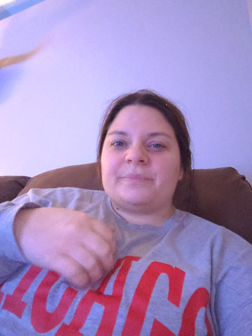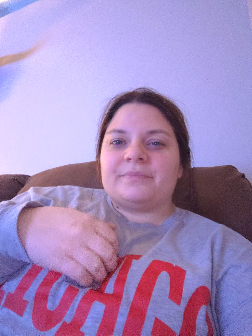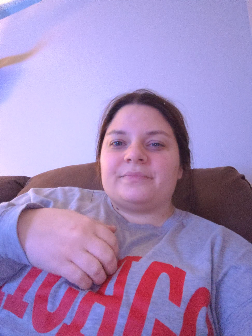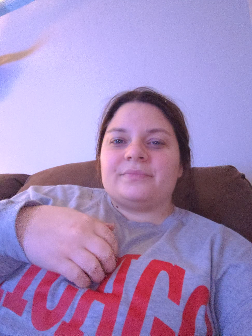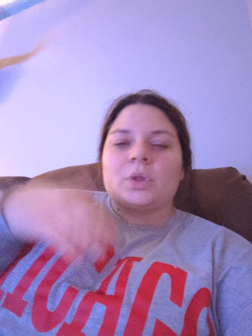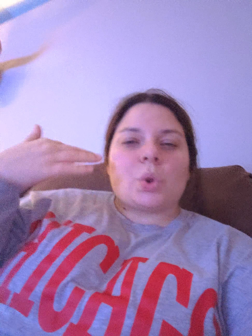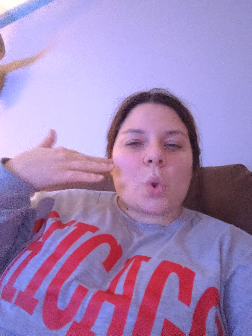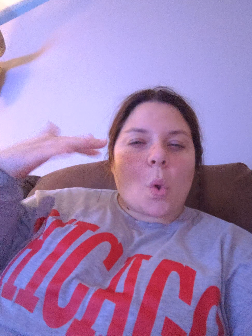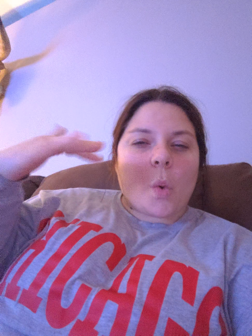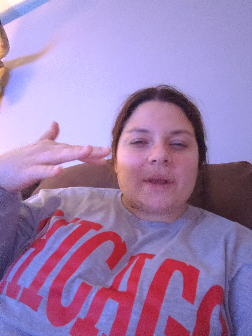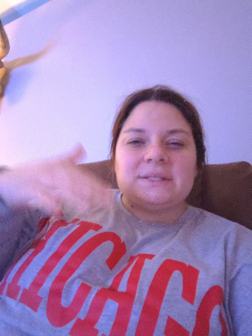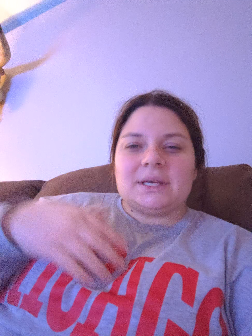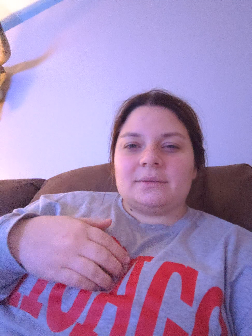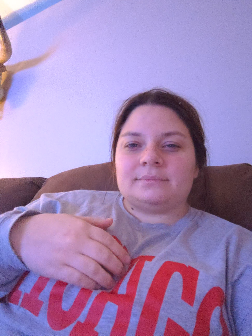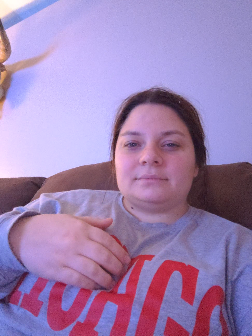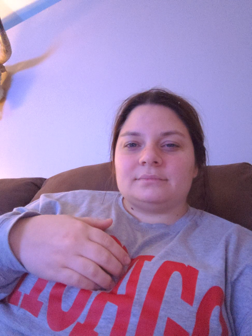noisy